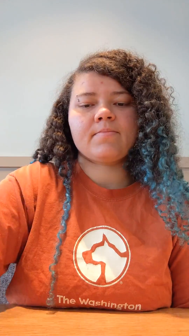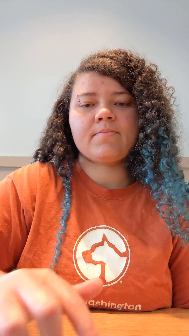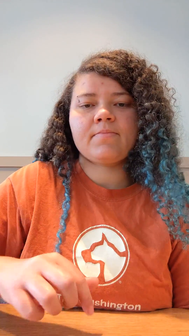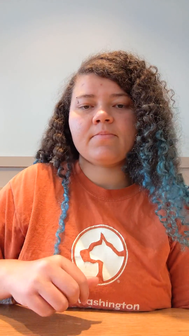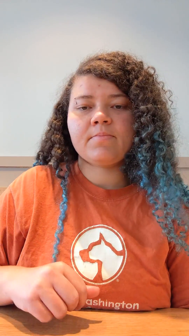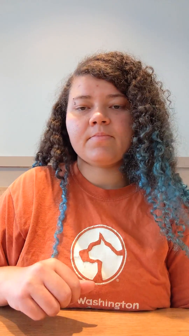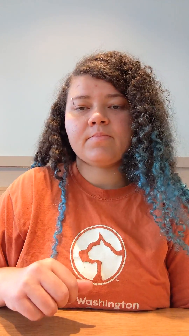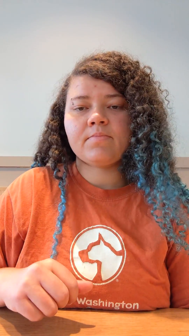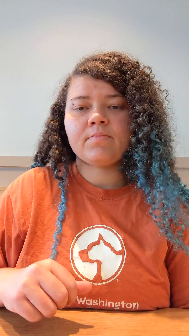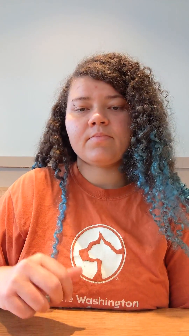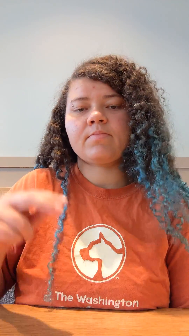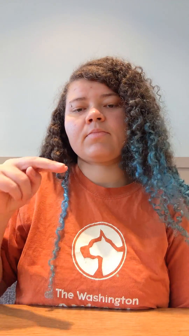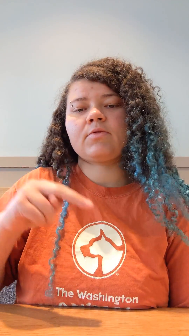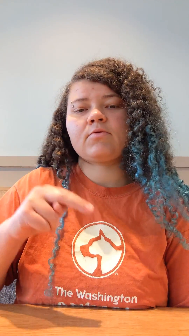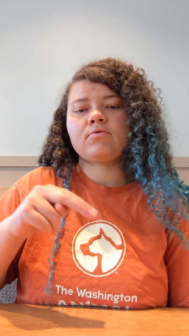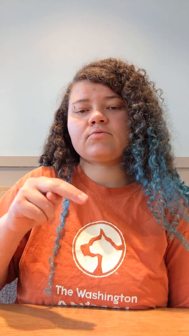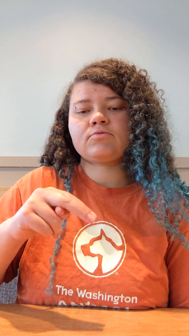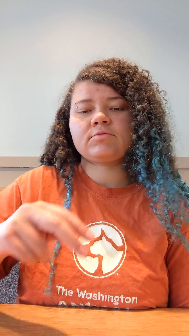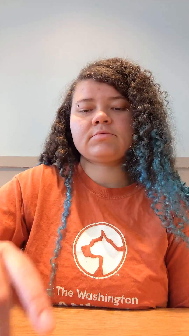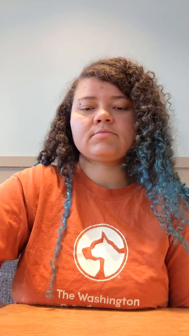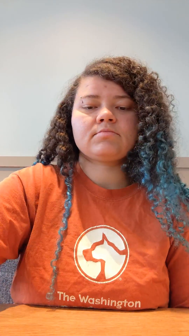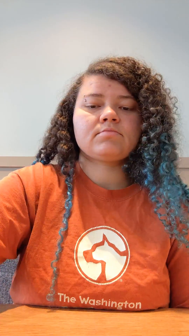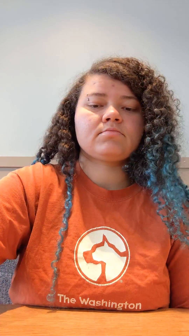nurse